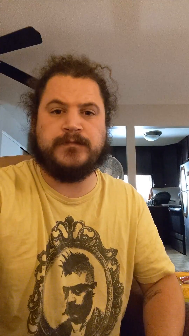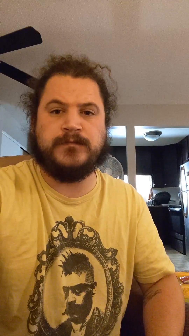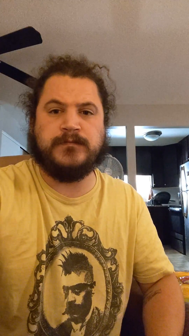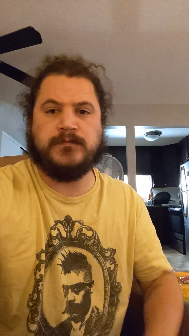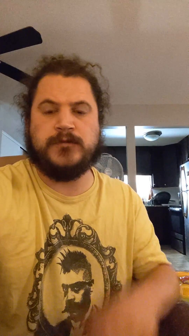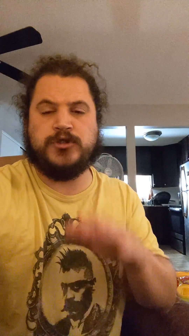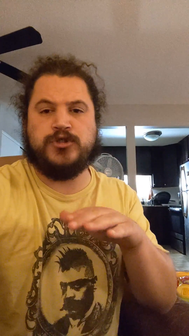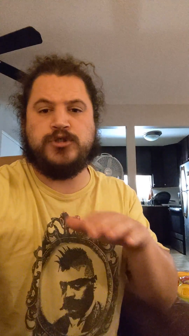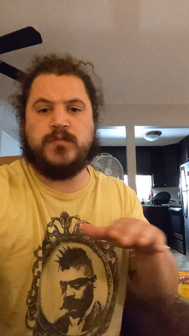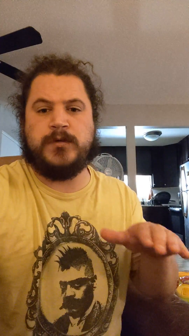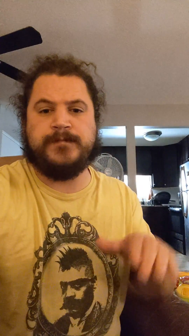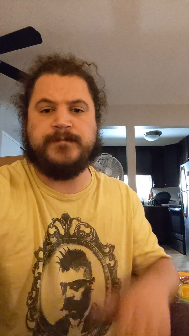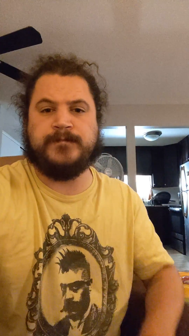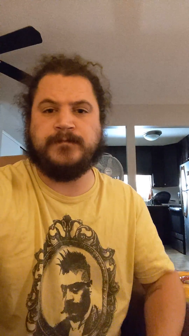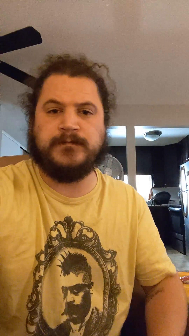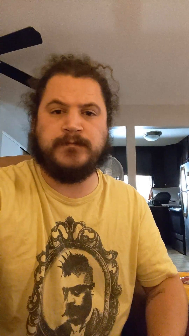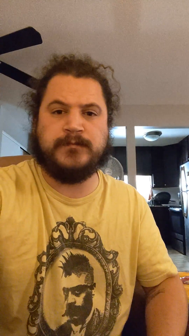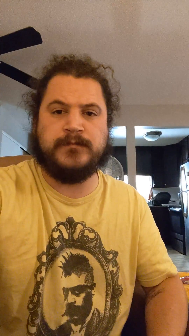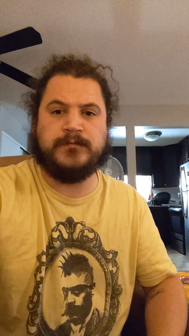children